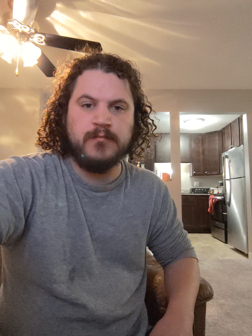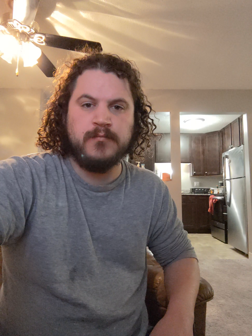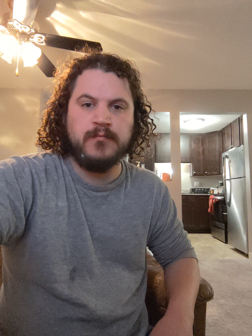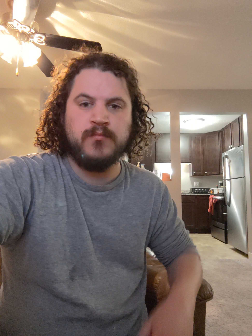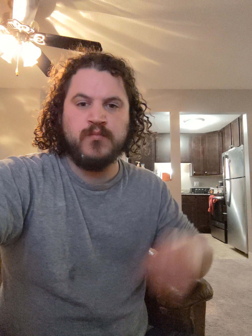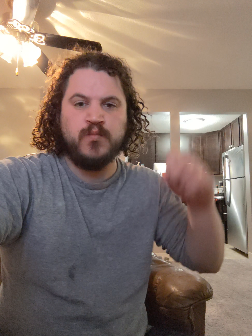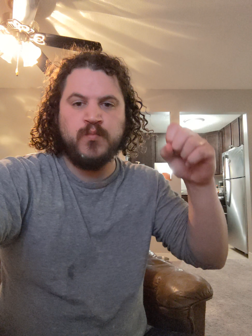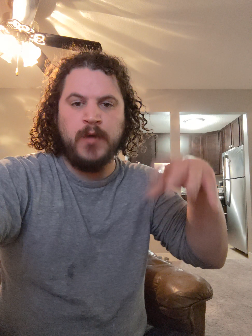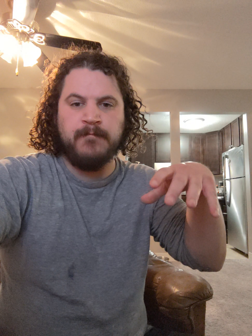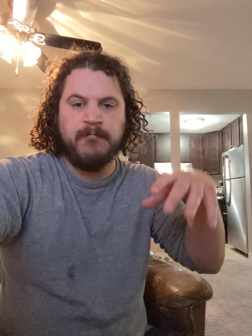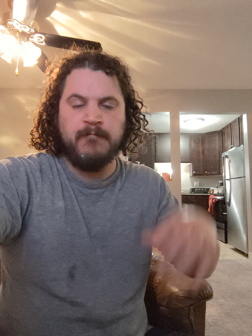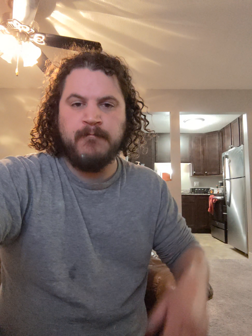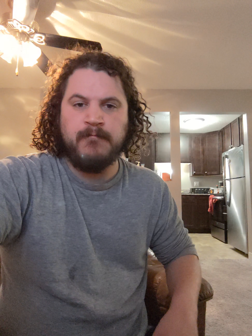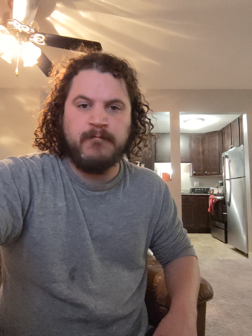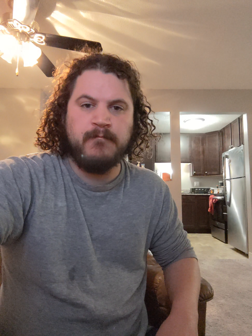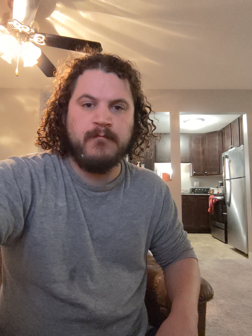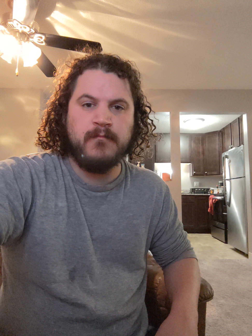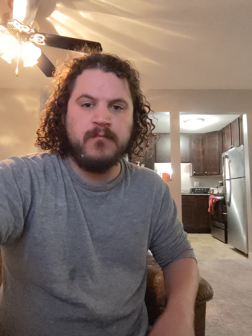drop